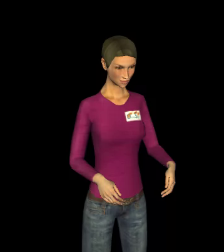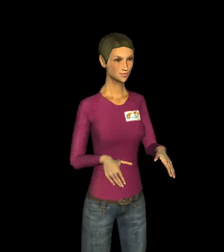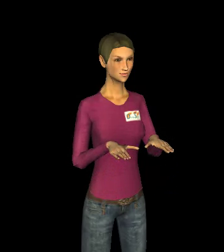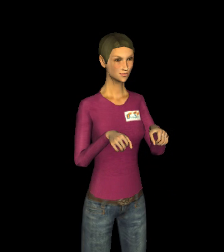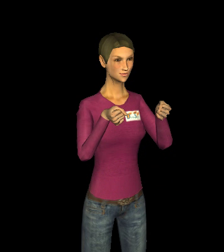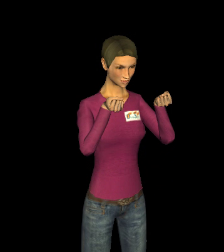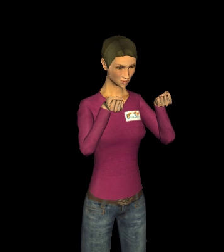ينقذ